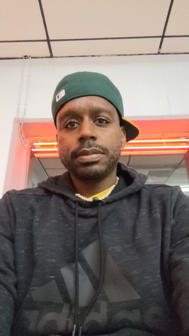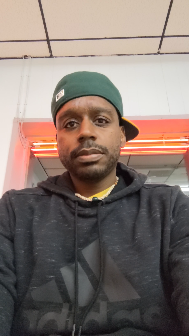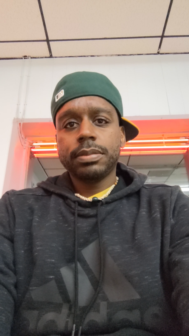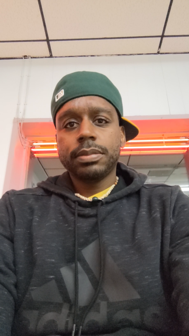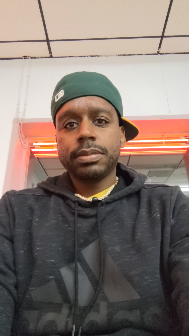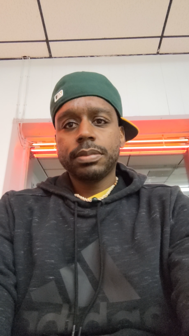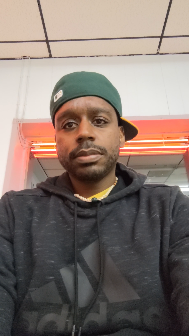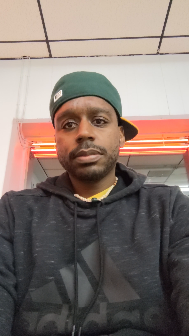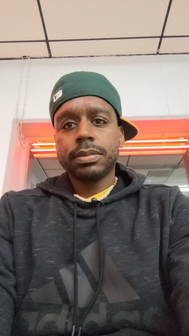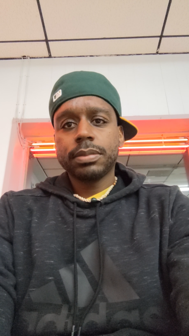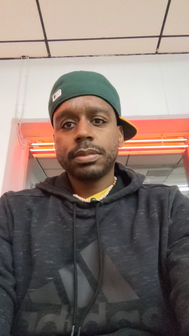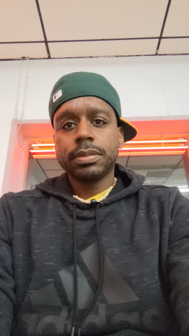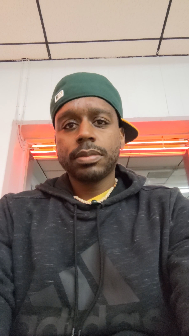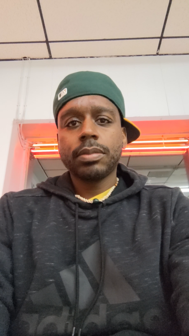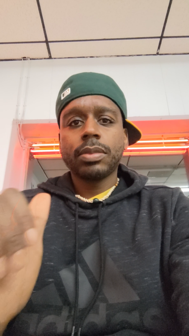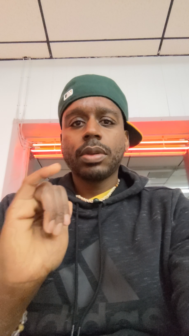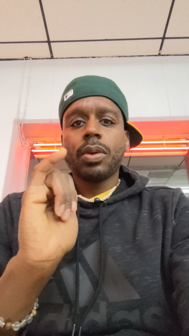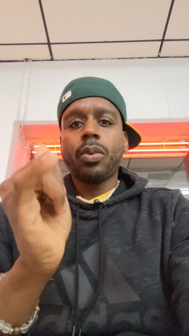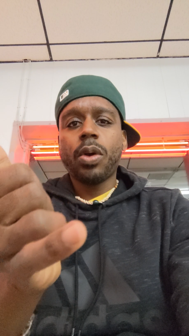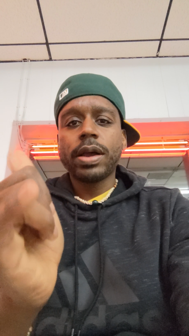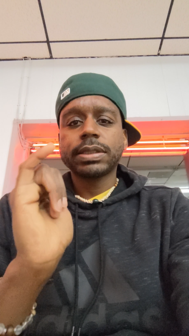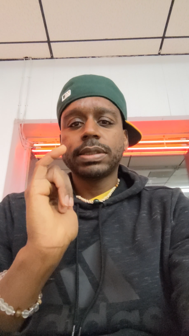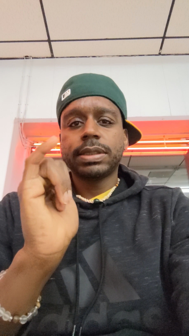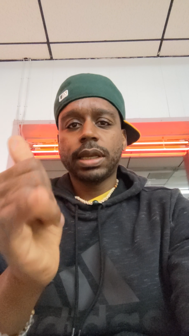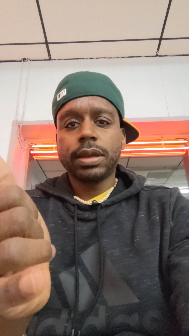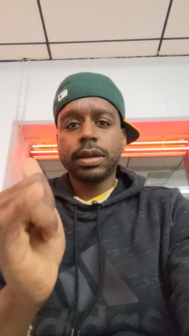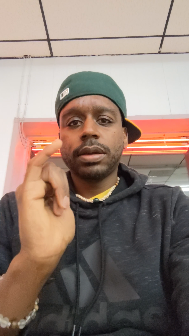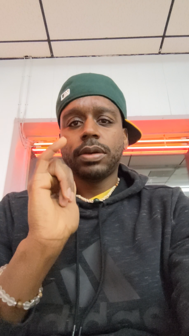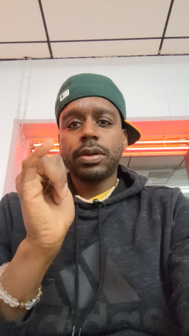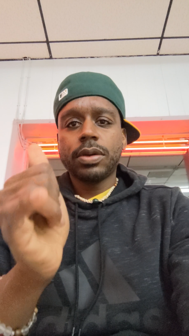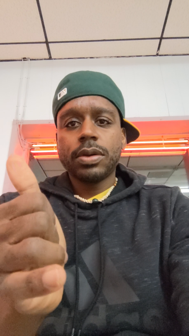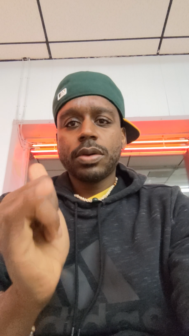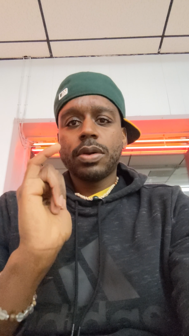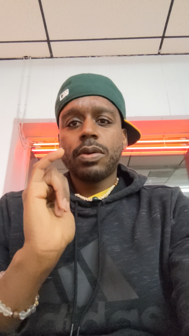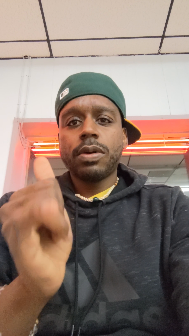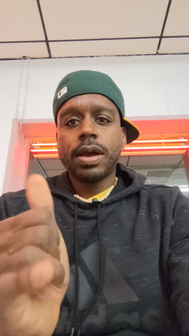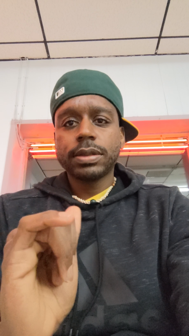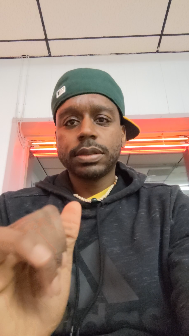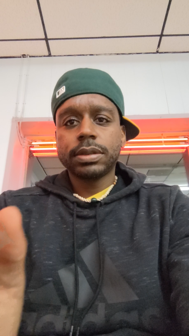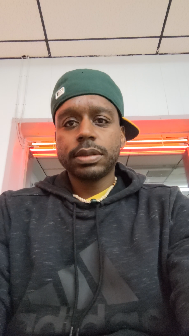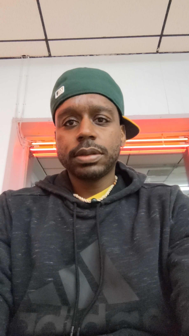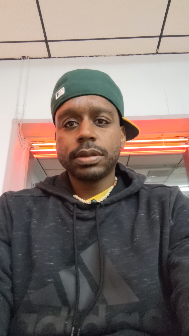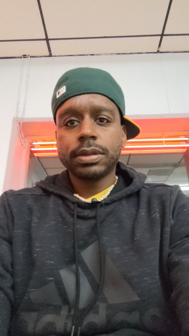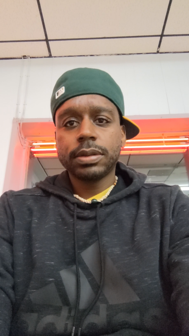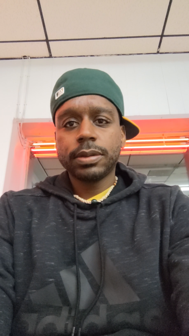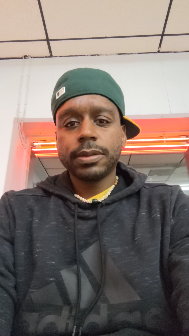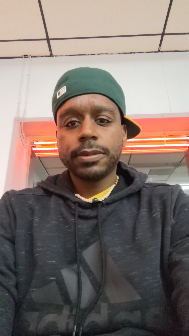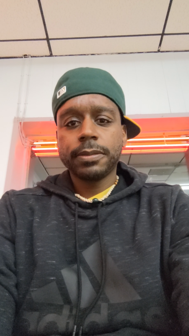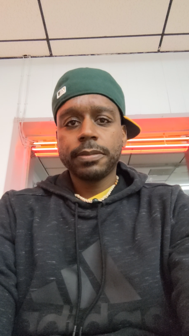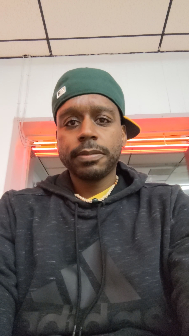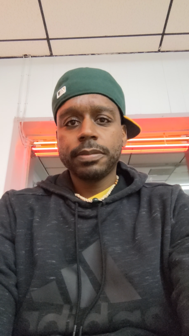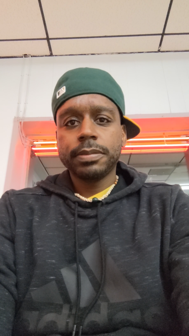rocking chair